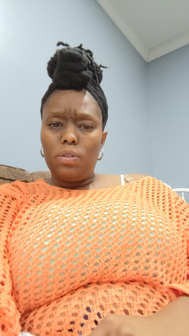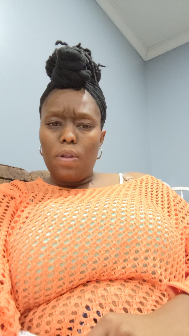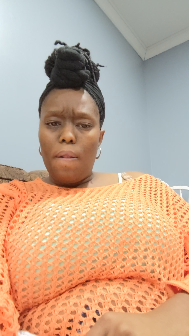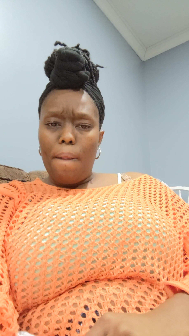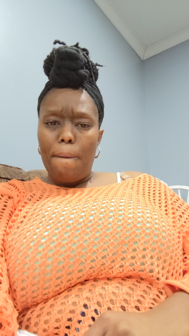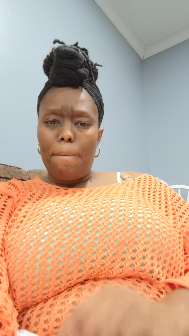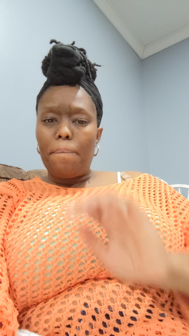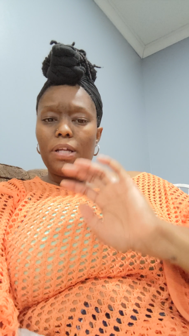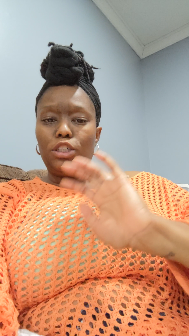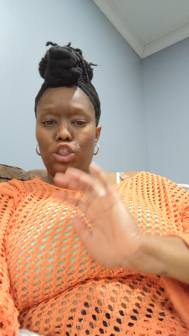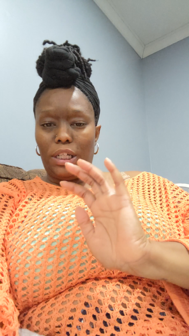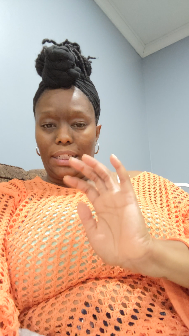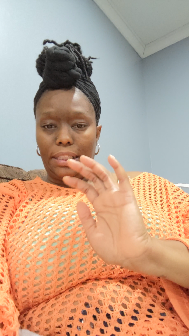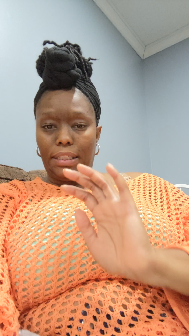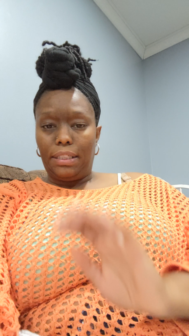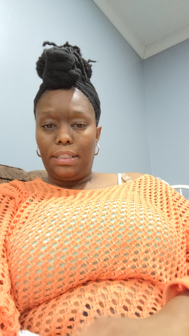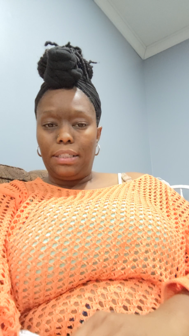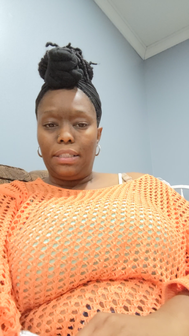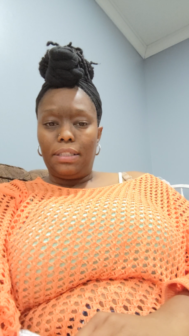cheese